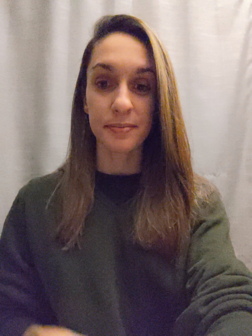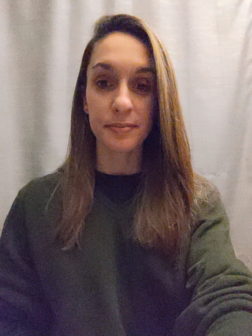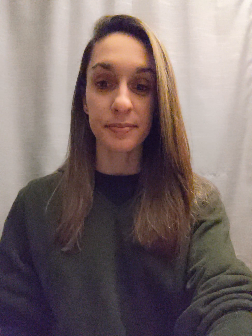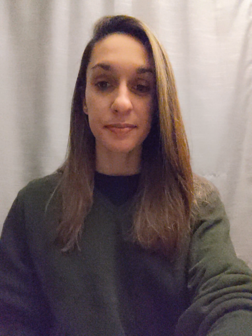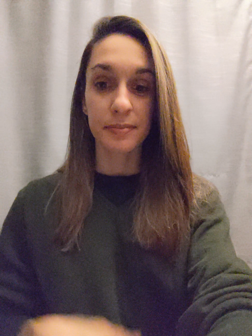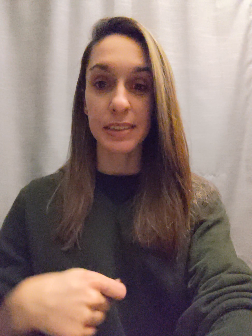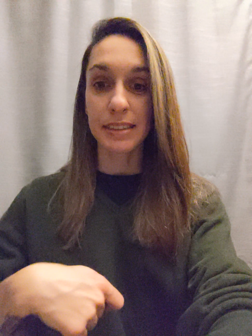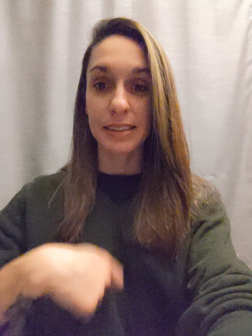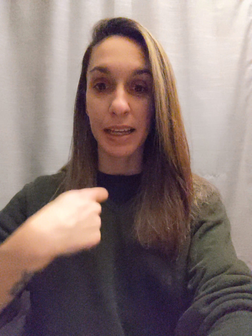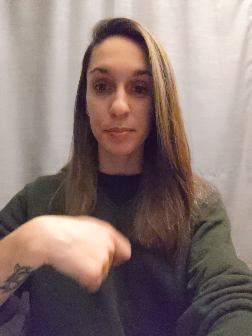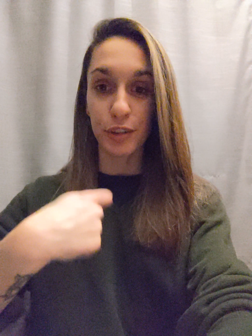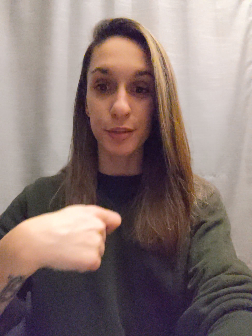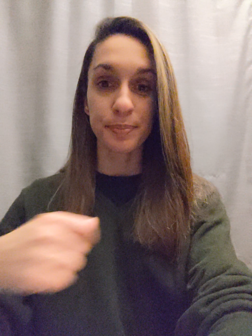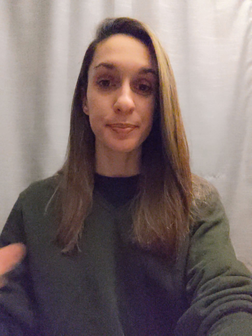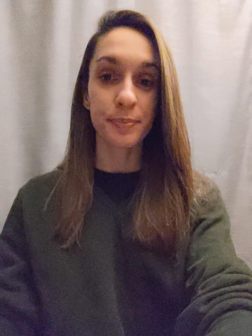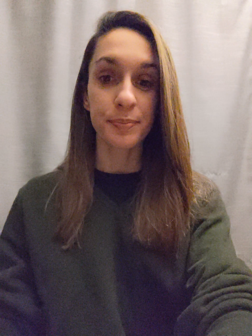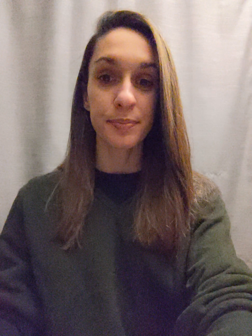zipper